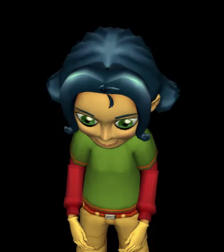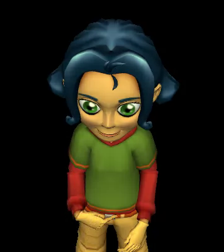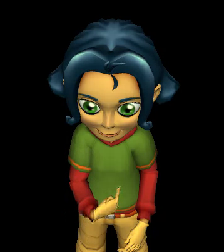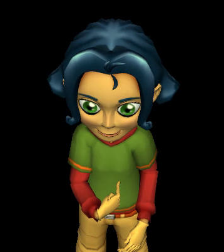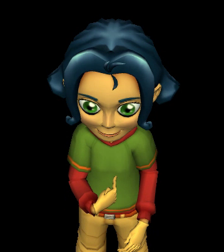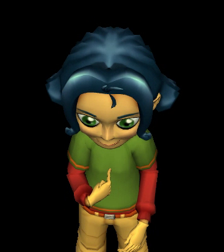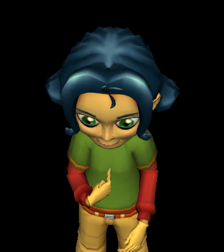أنا